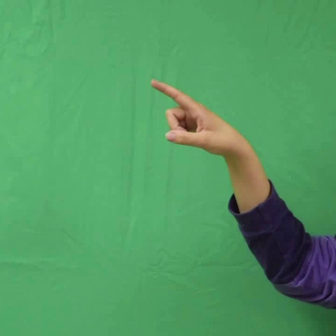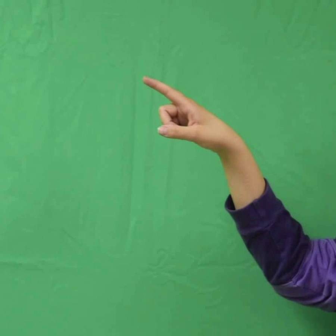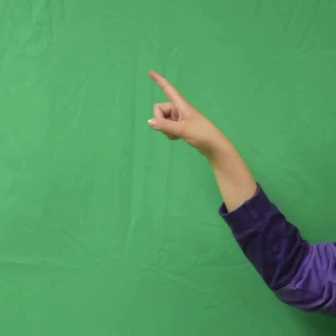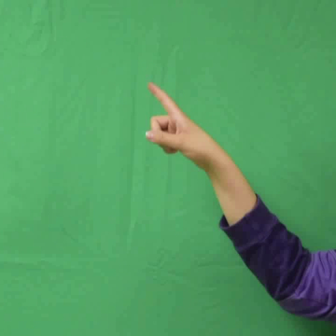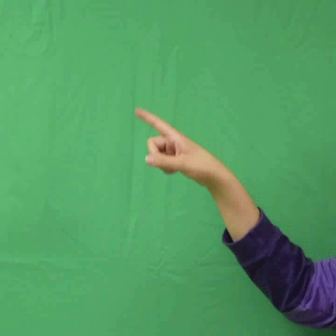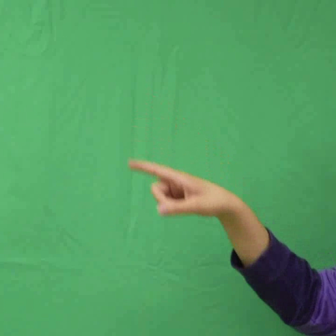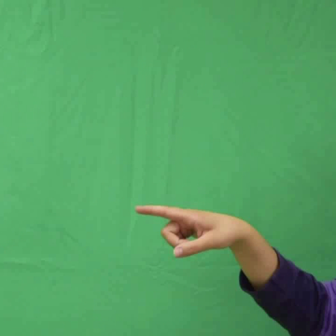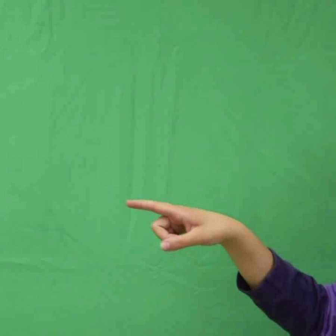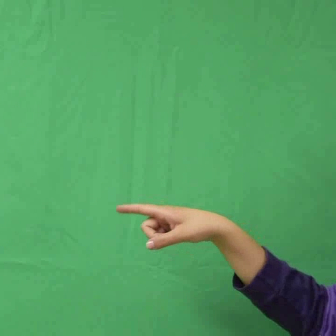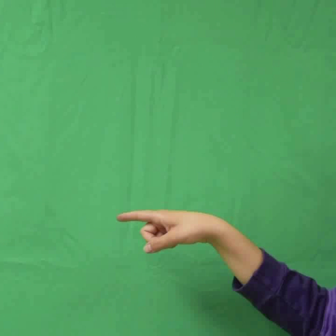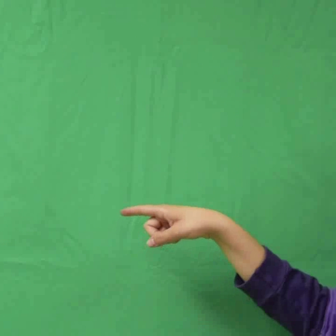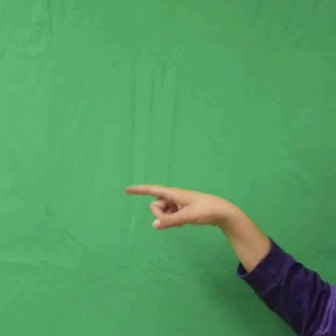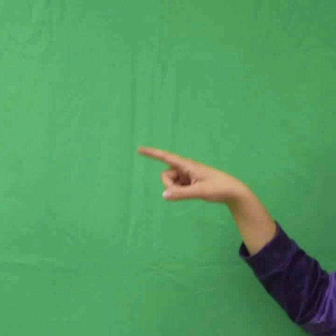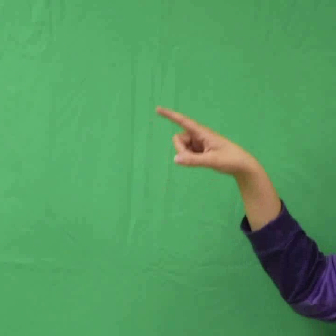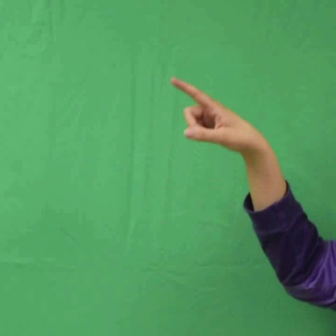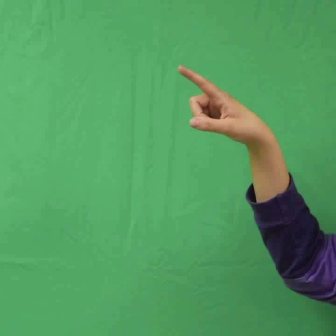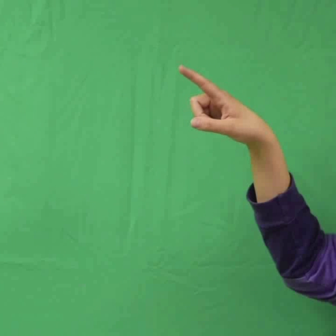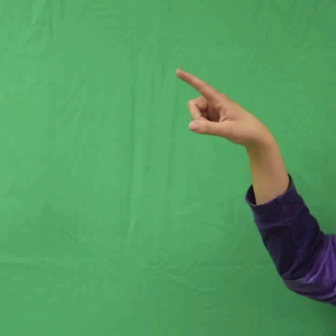Z